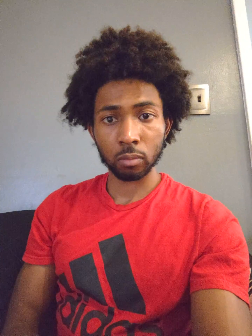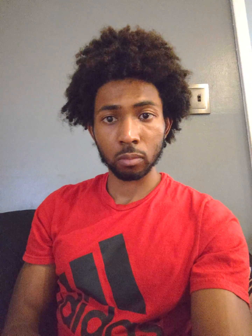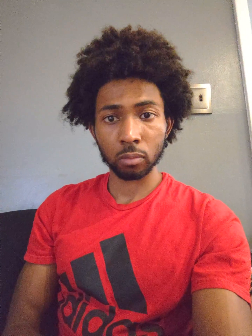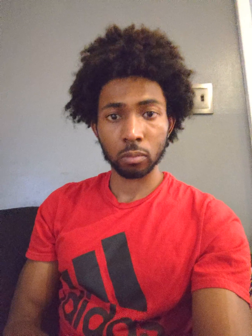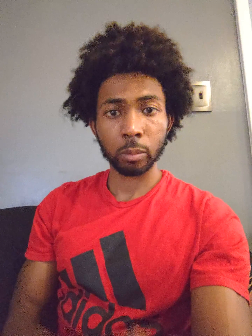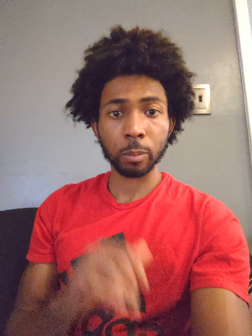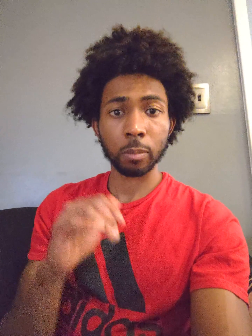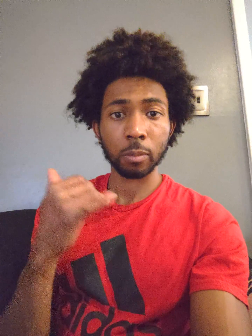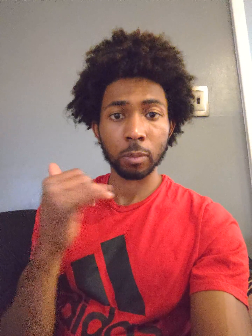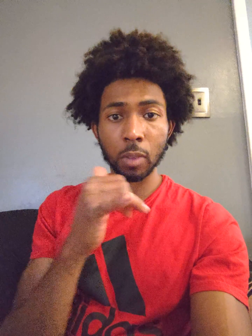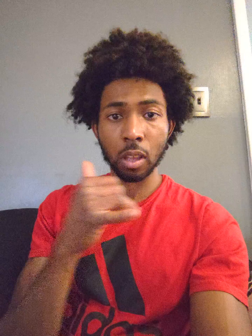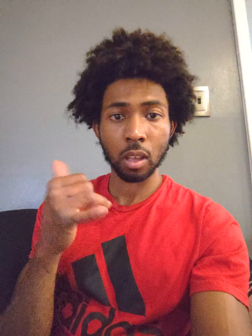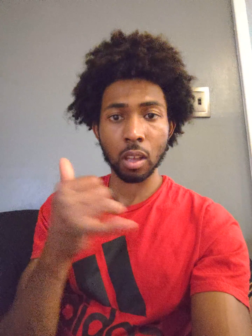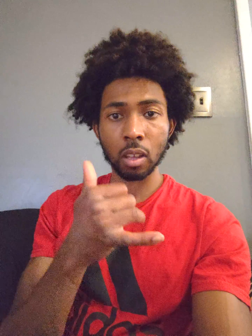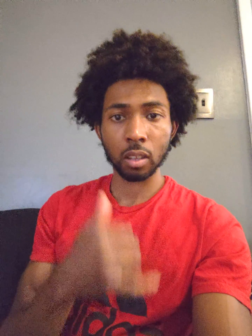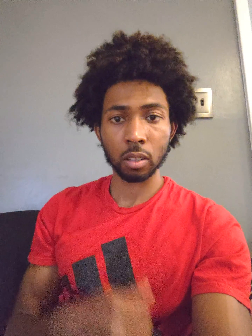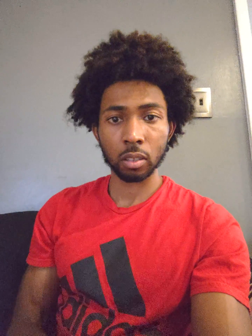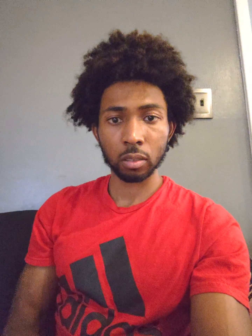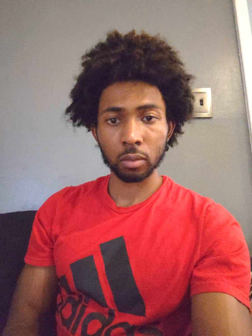play